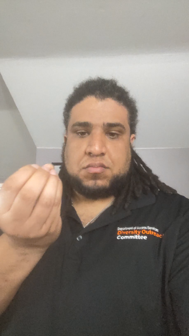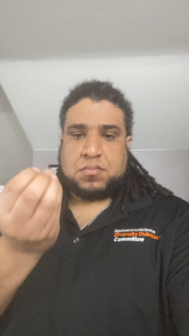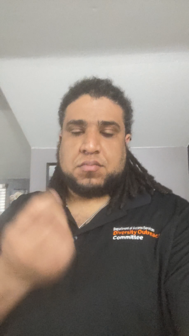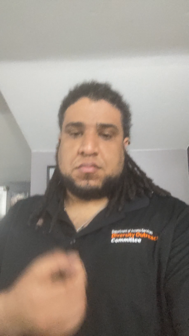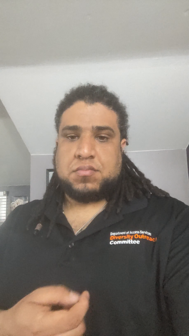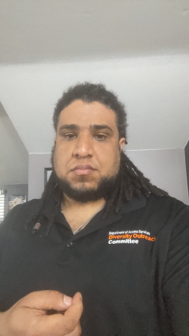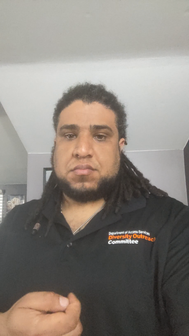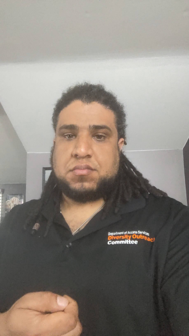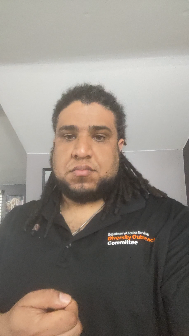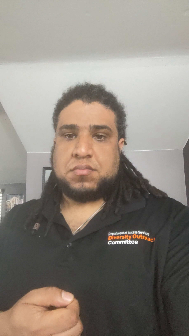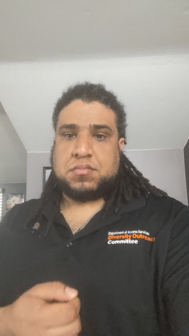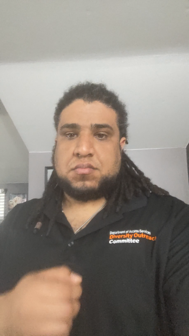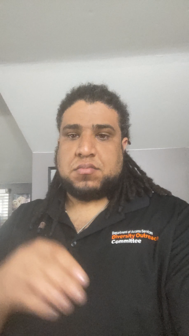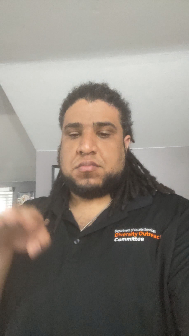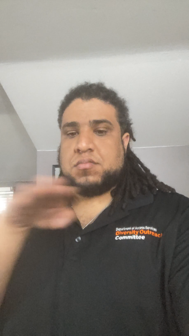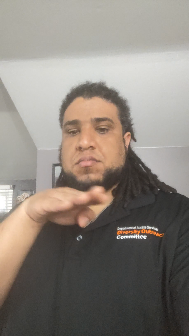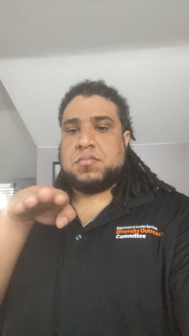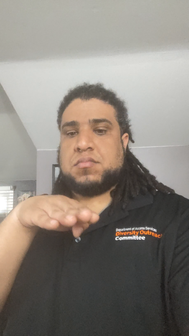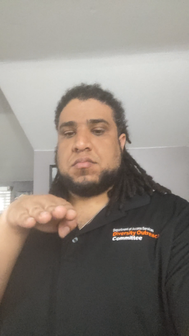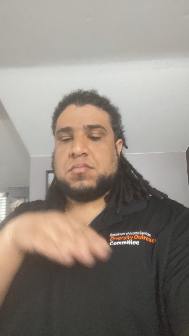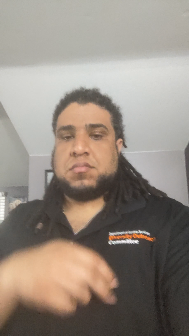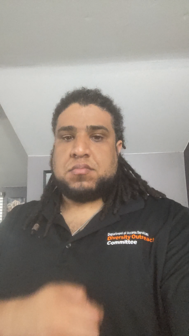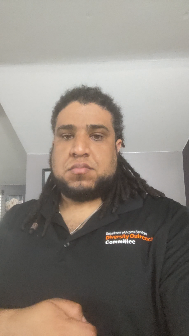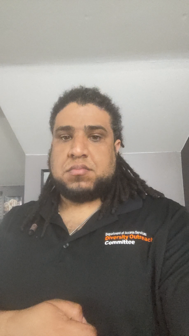boots